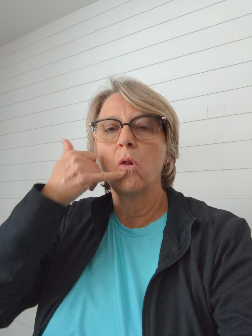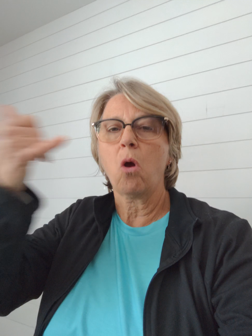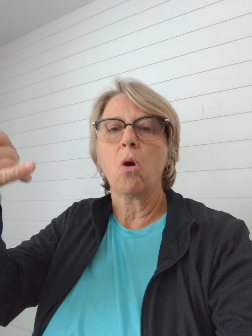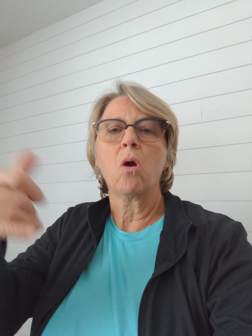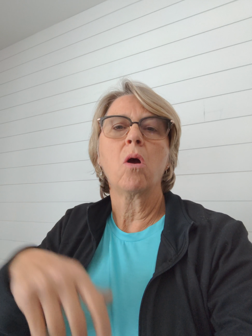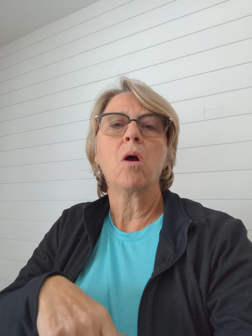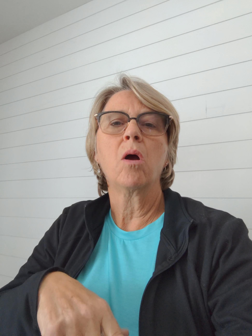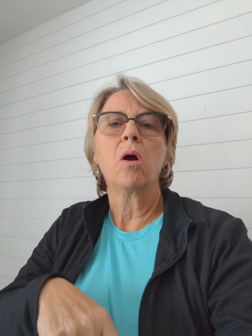call on the phone